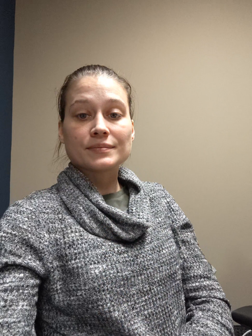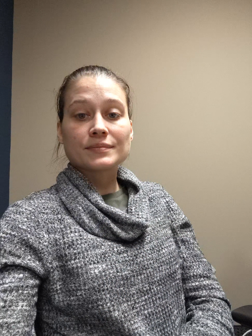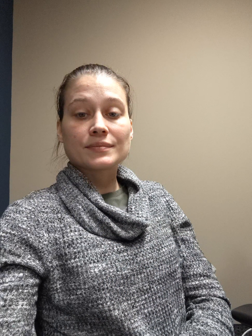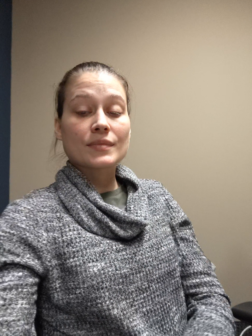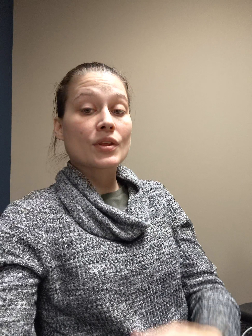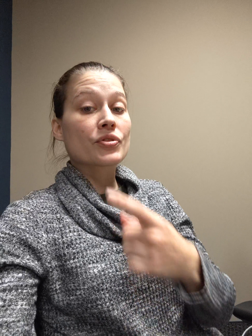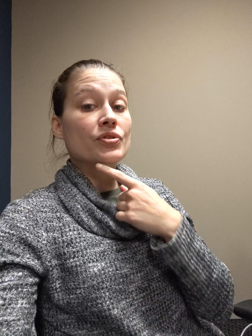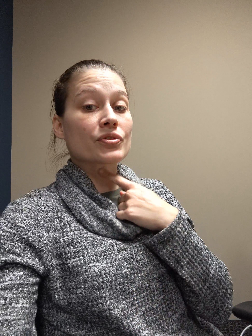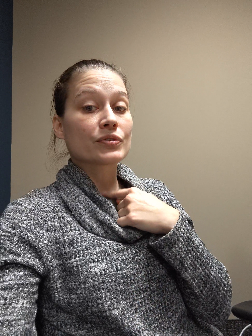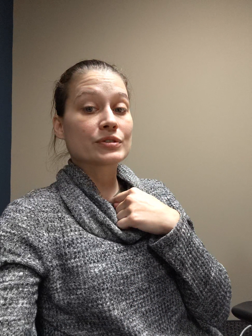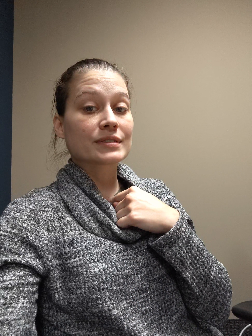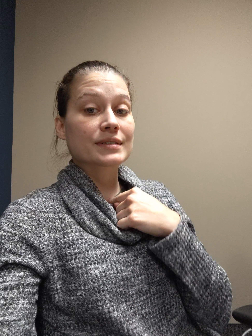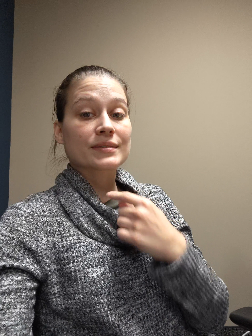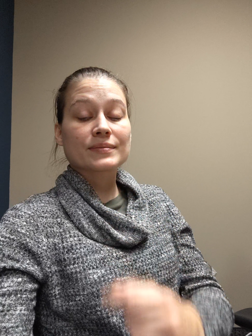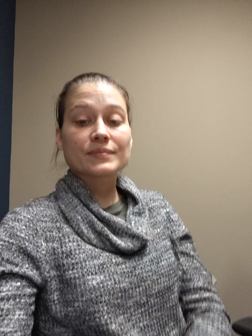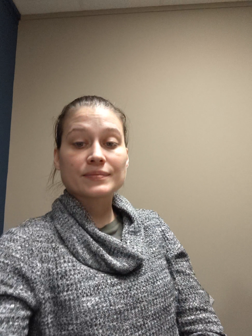thirsty